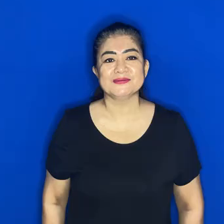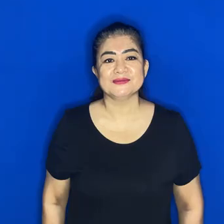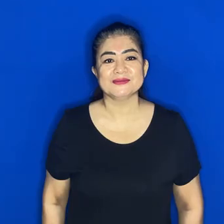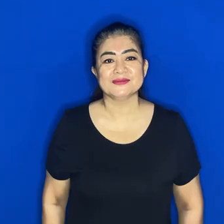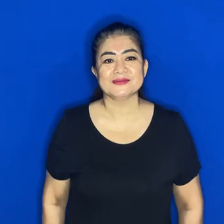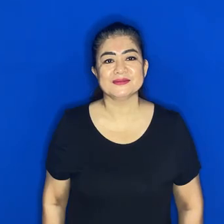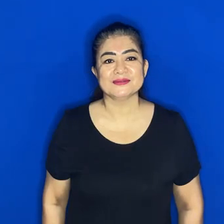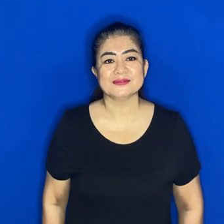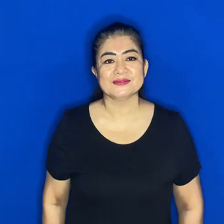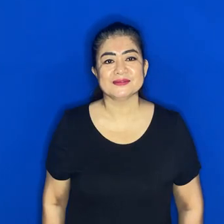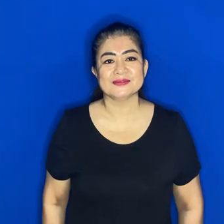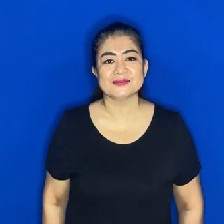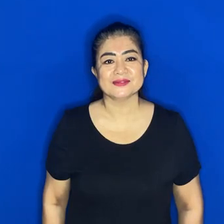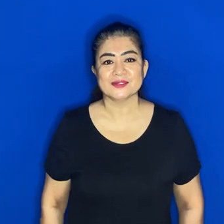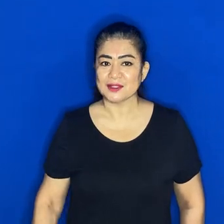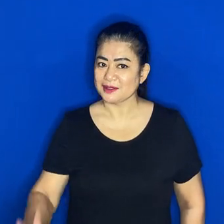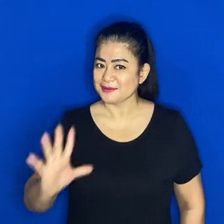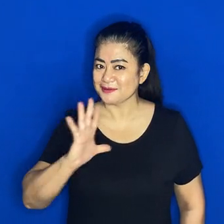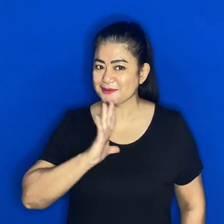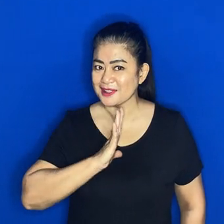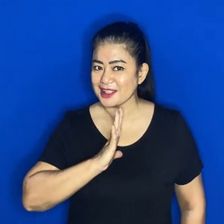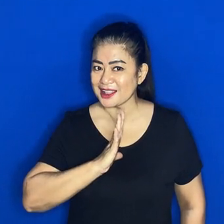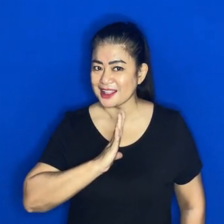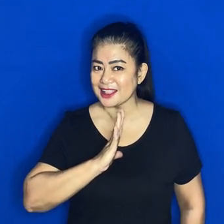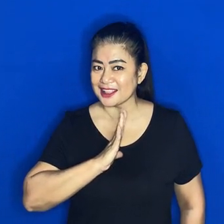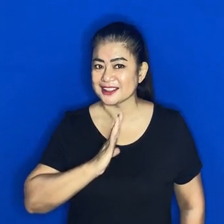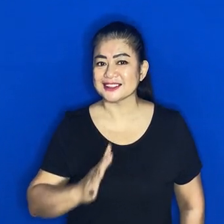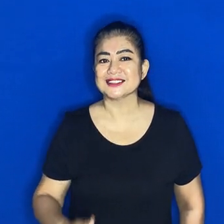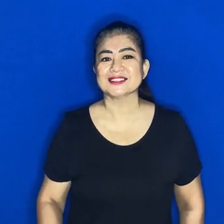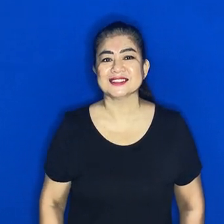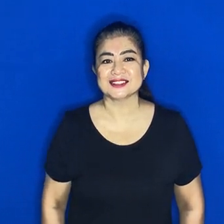im fine